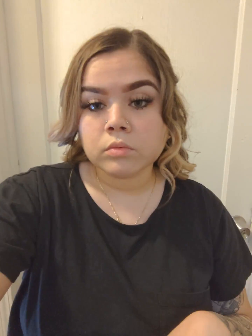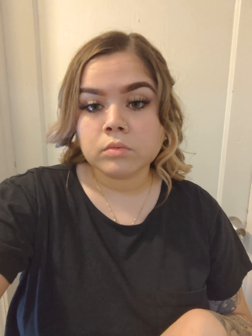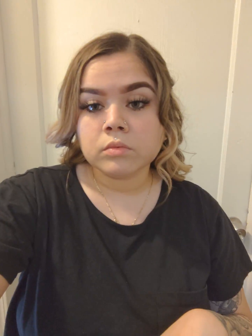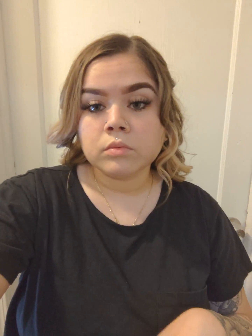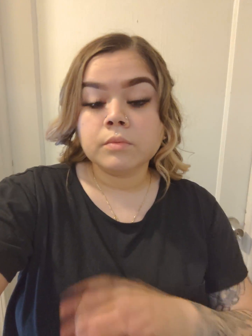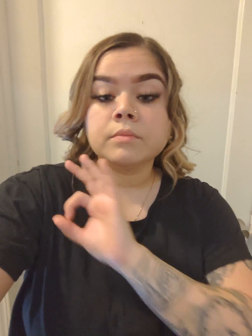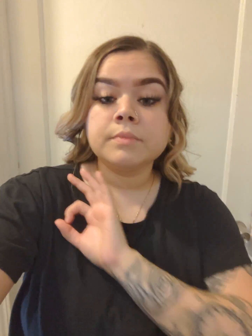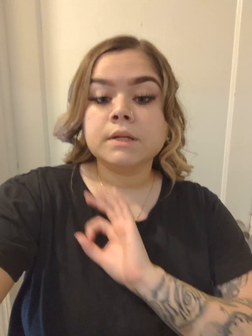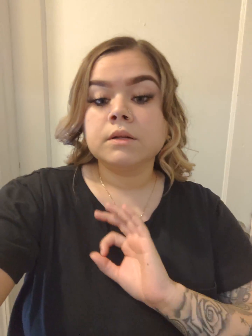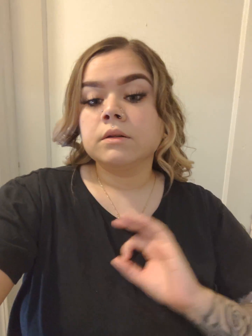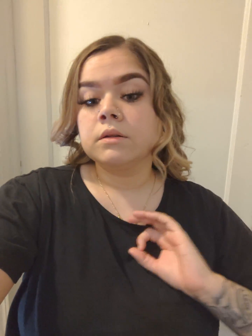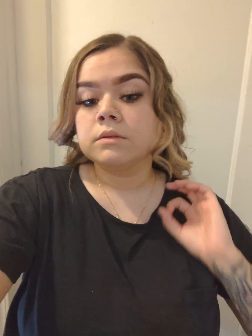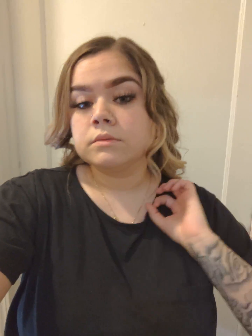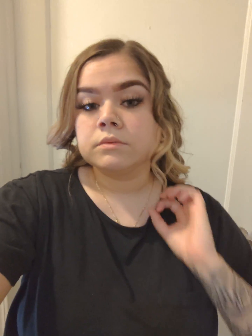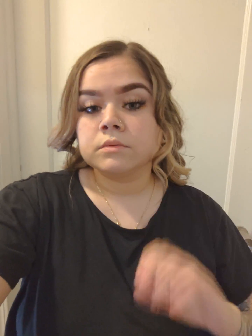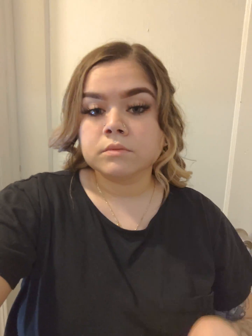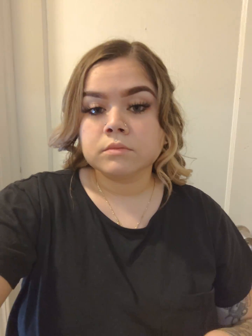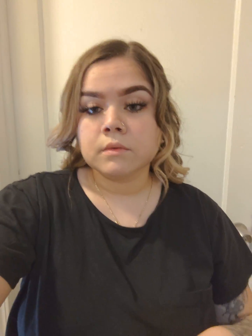beads